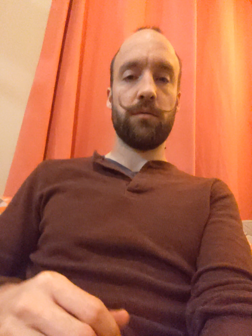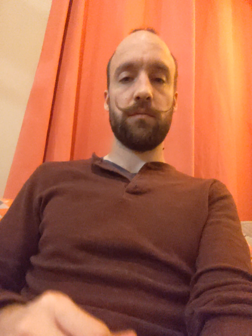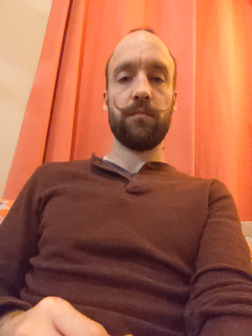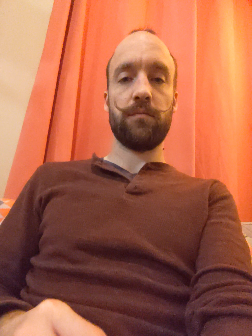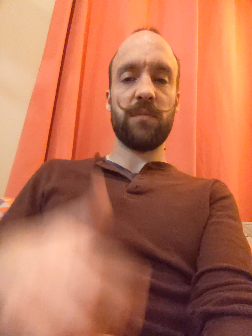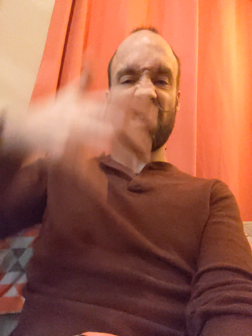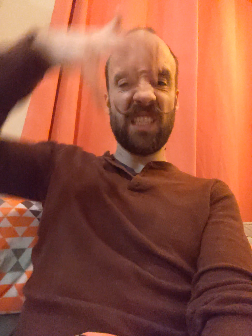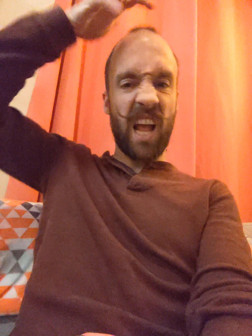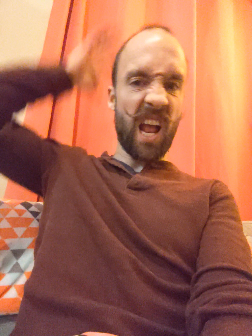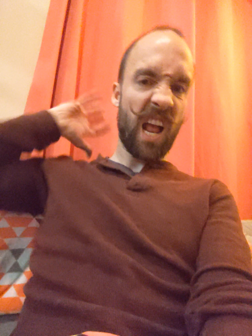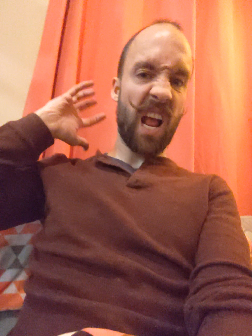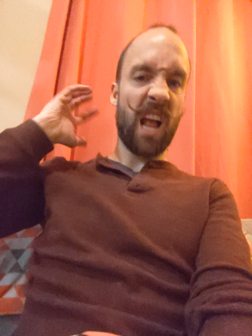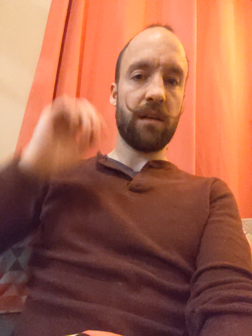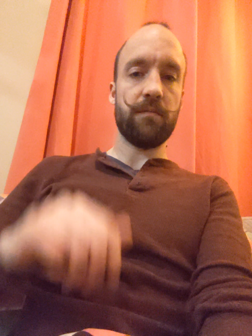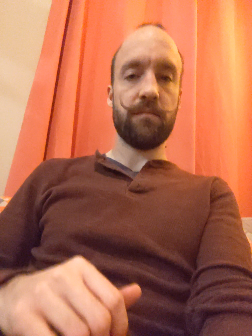lion